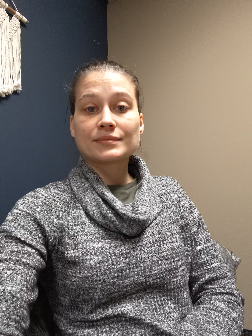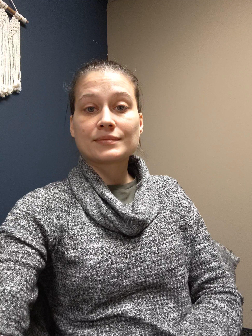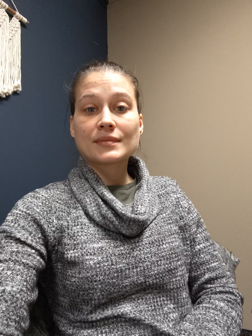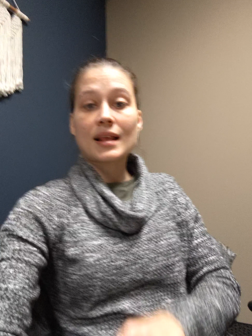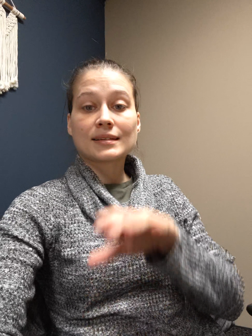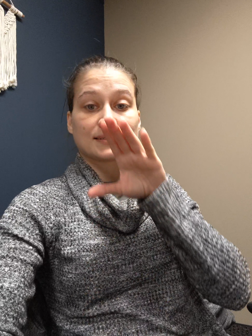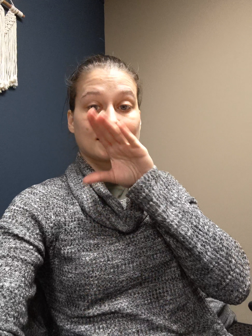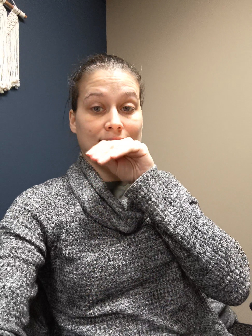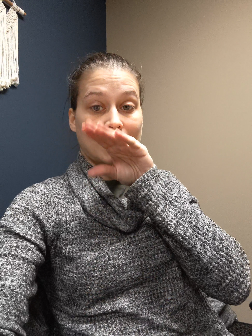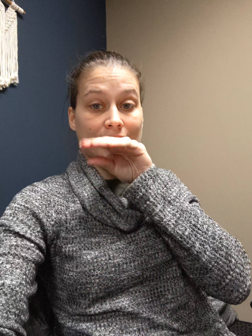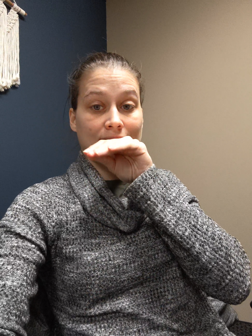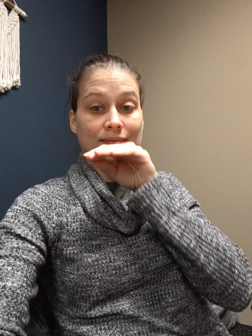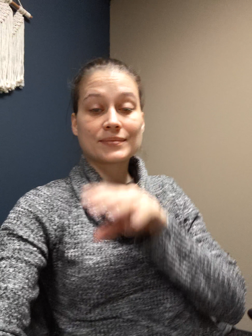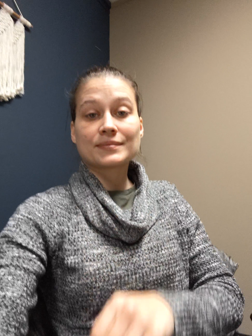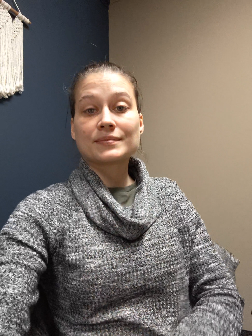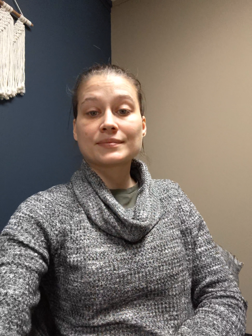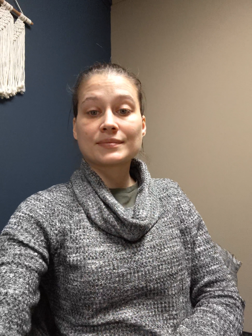duck